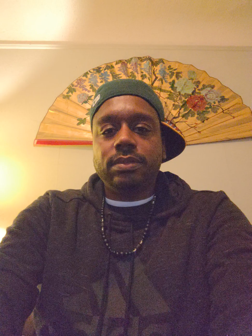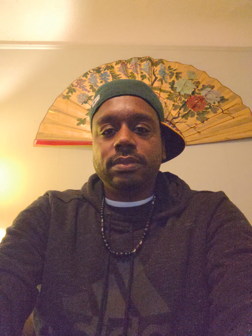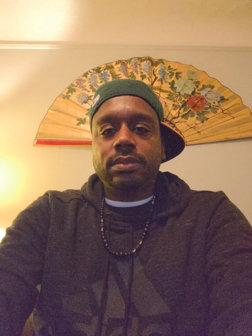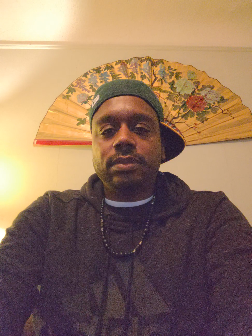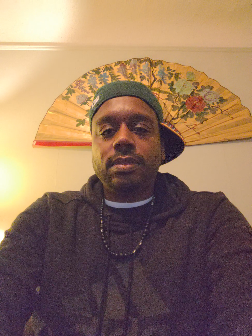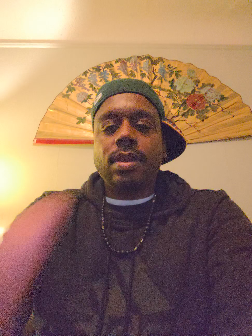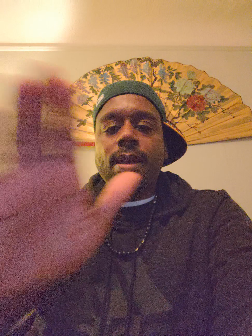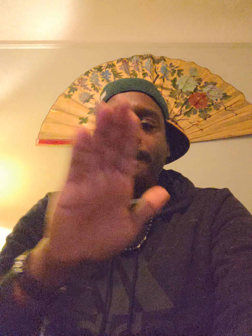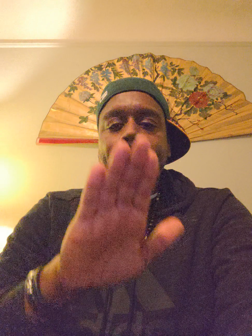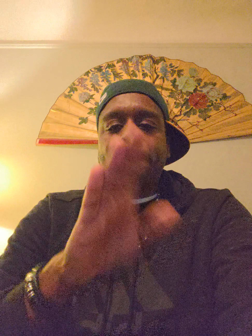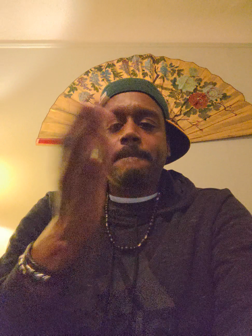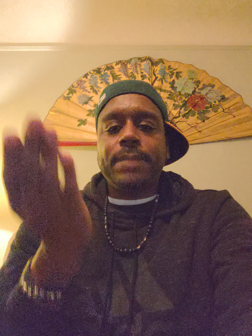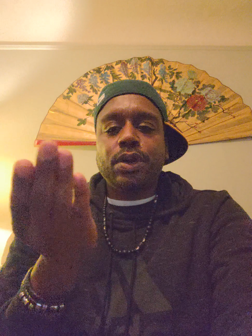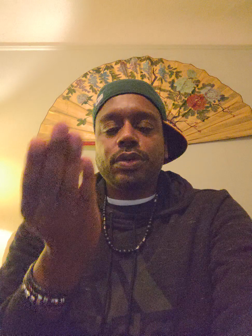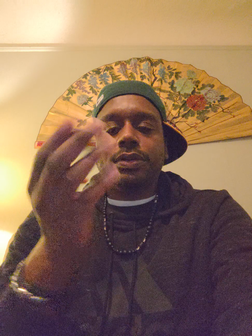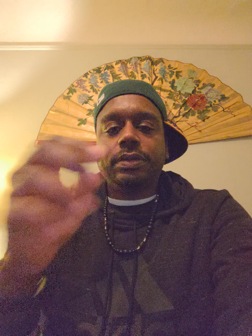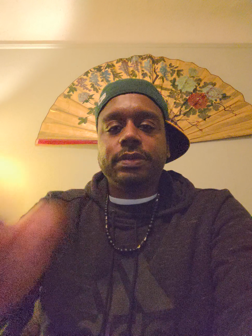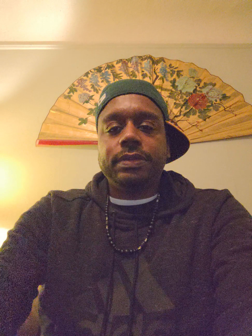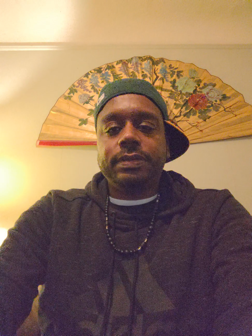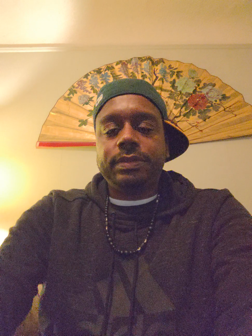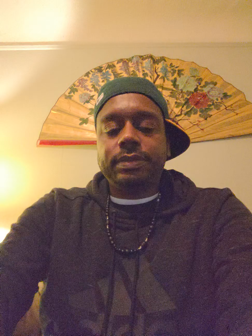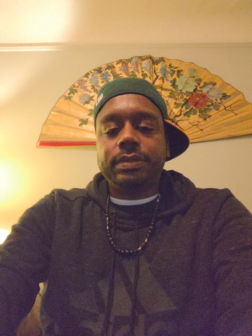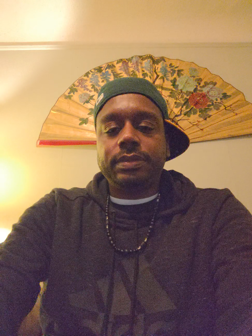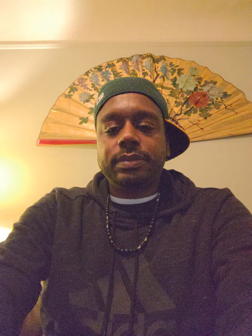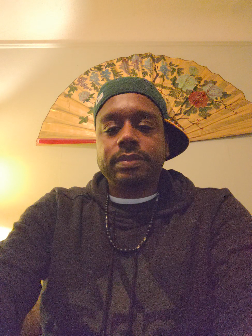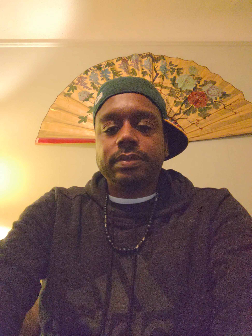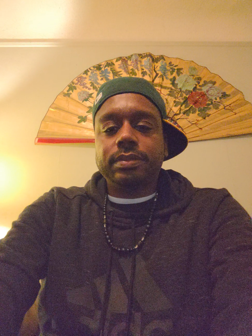book